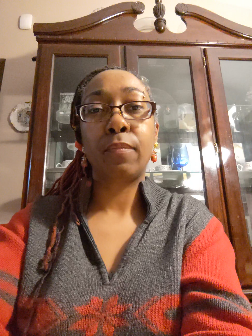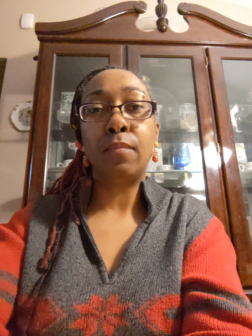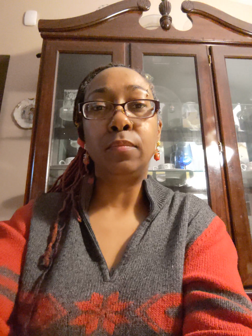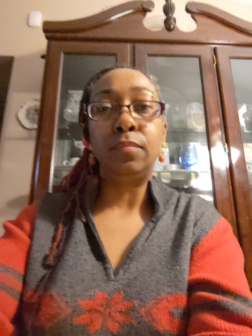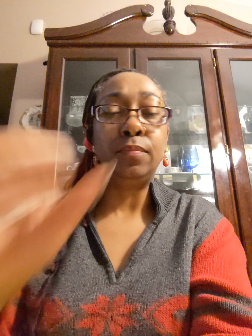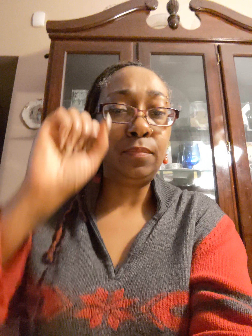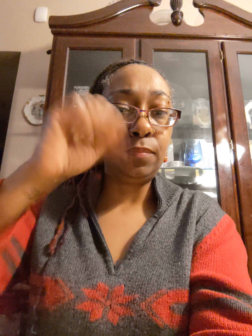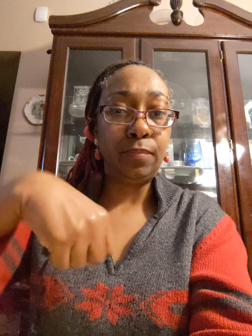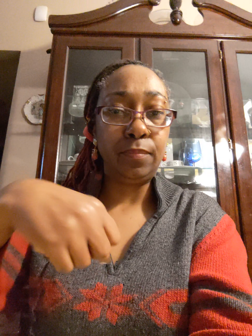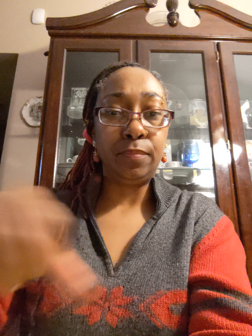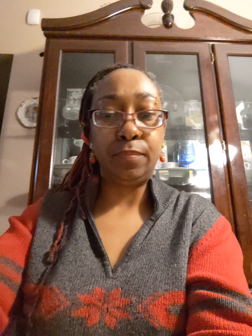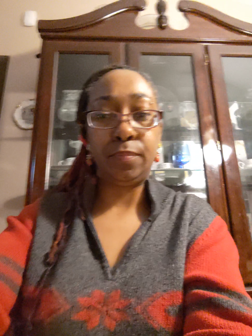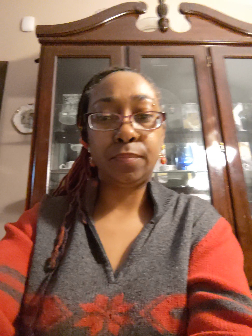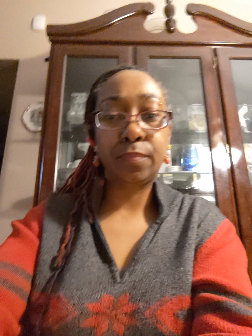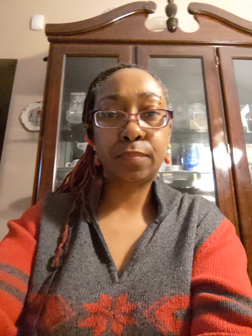can